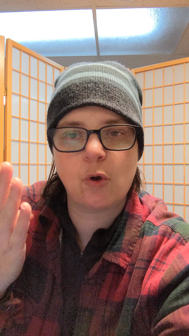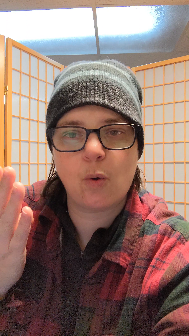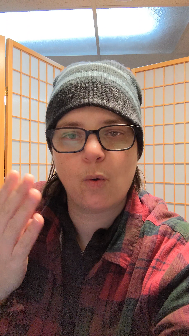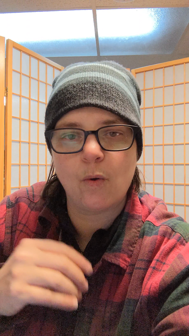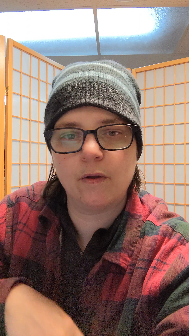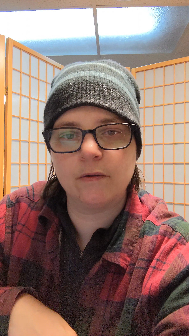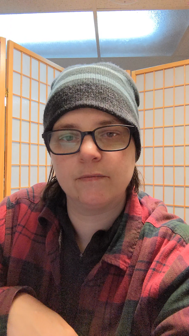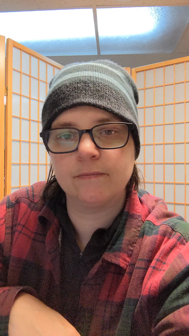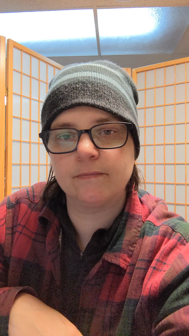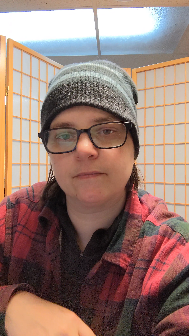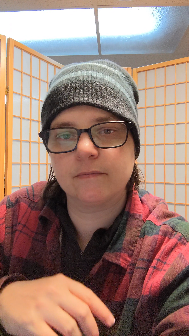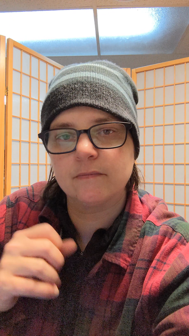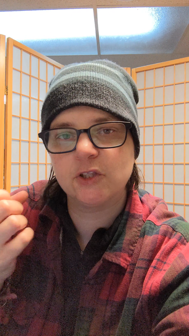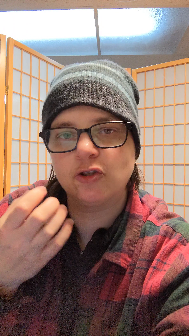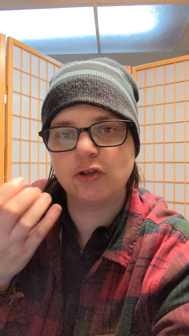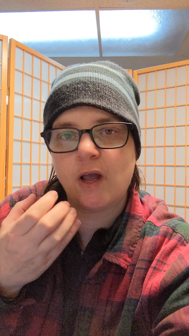shake